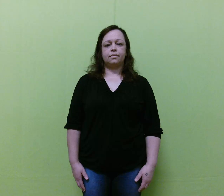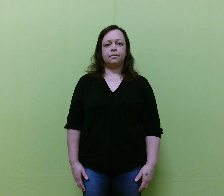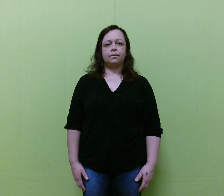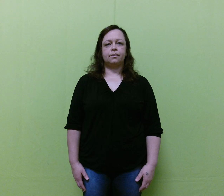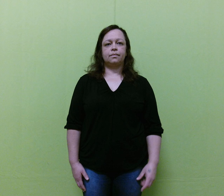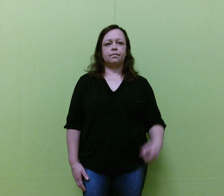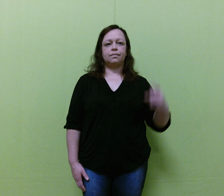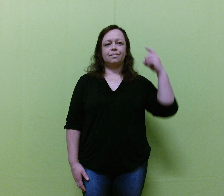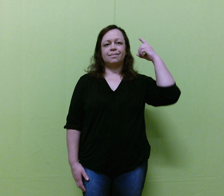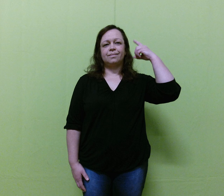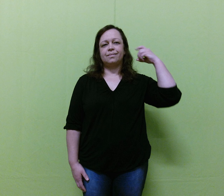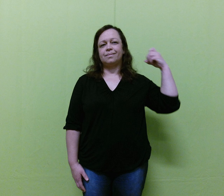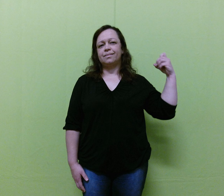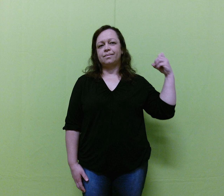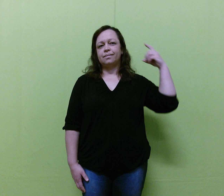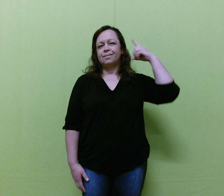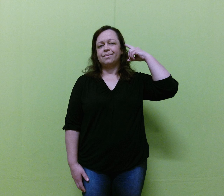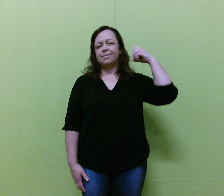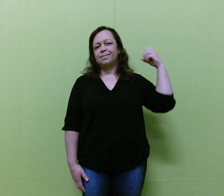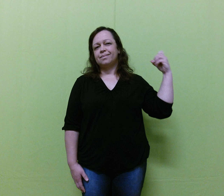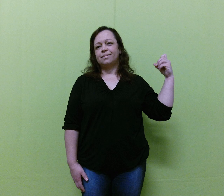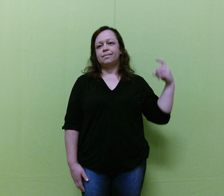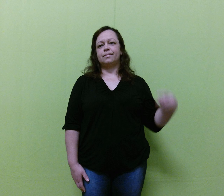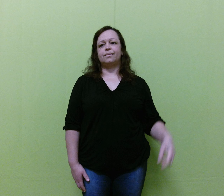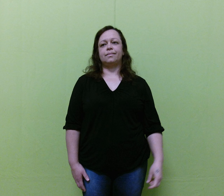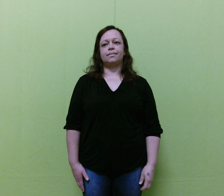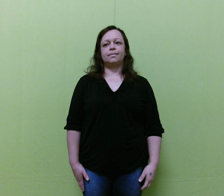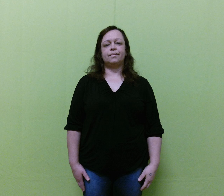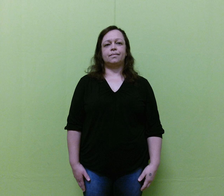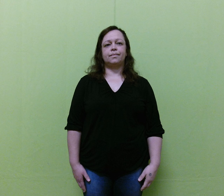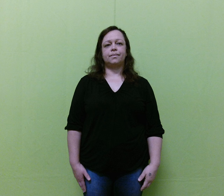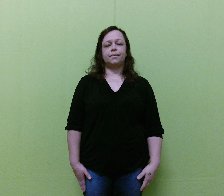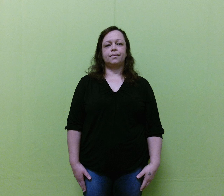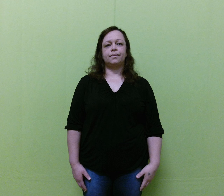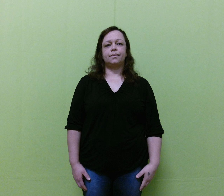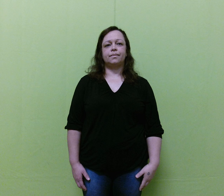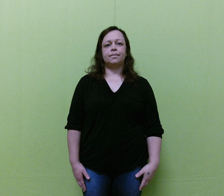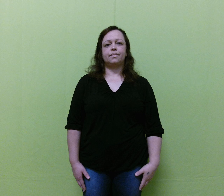barulho